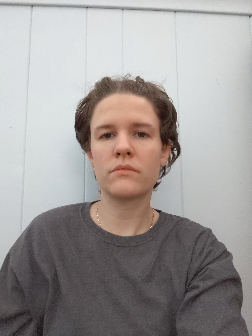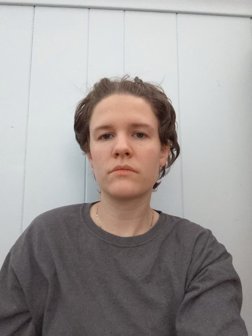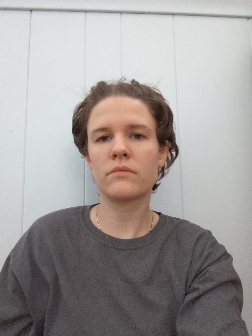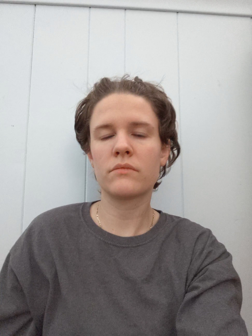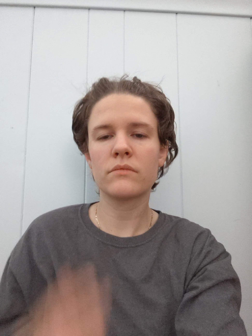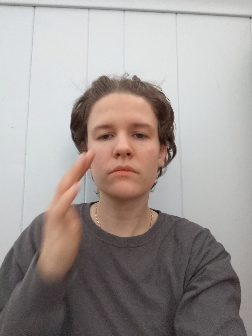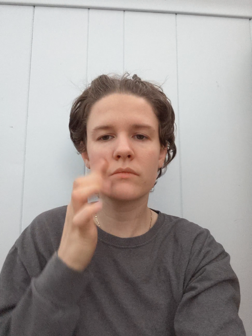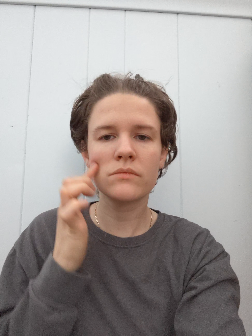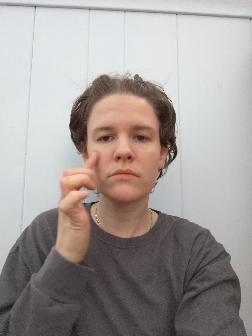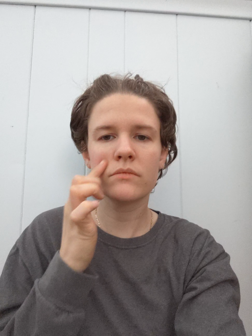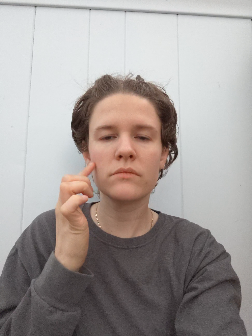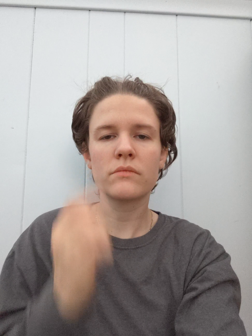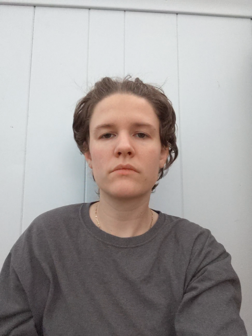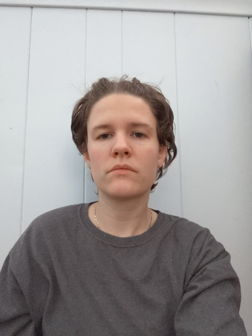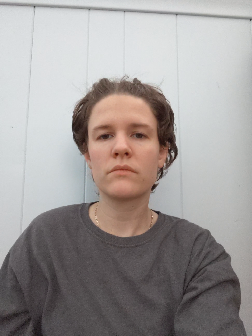cheek